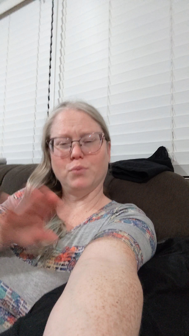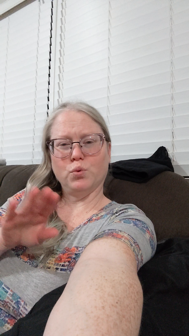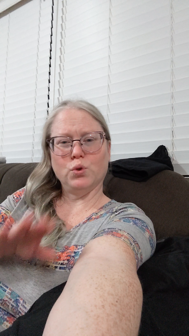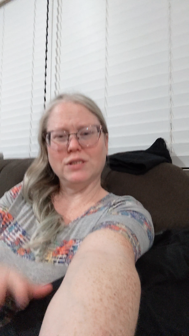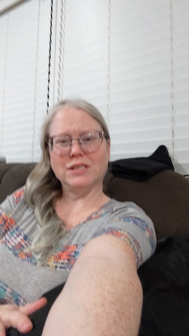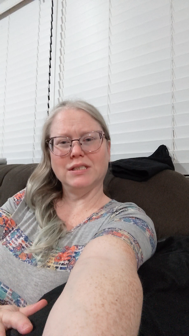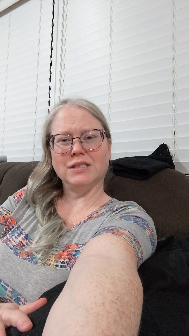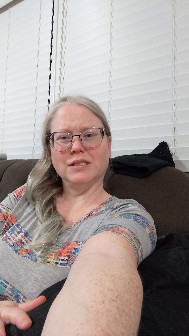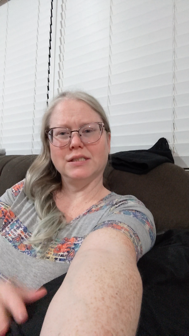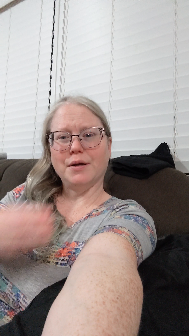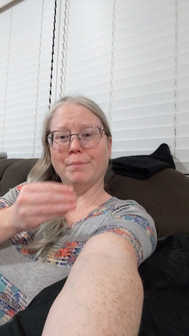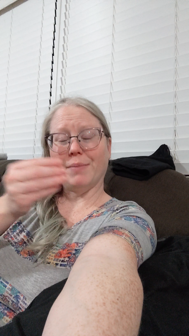buy